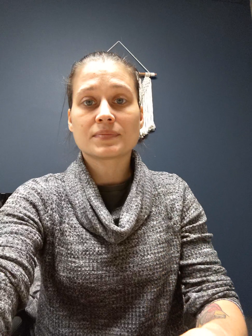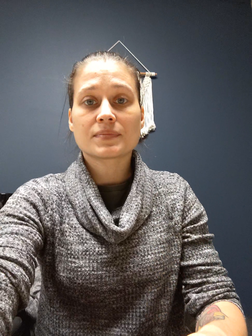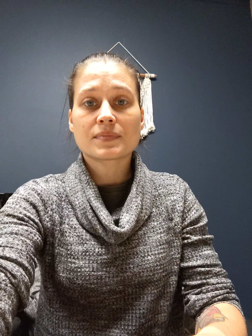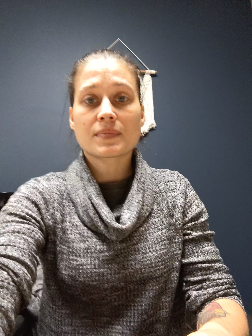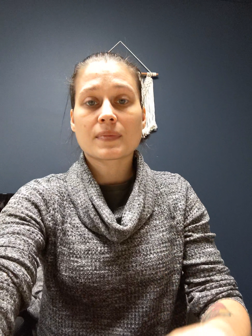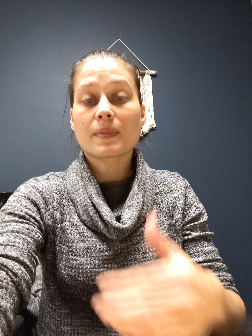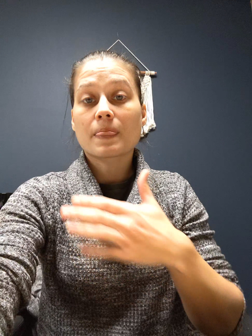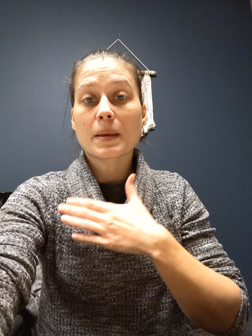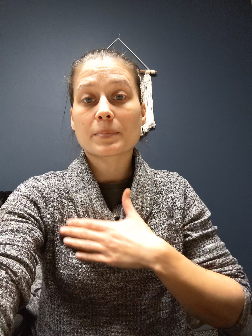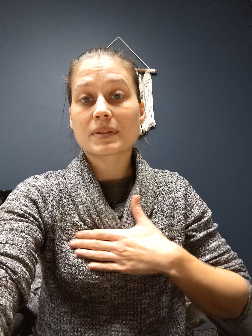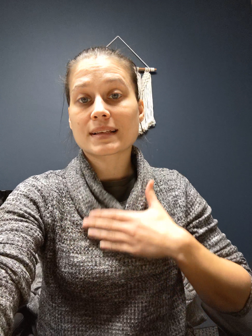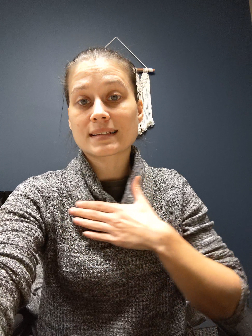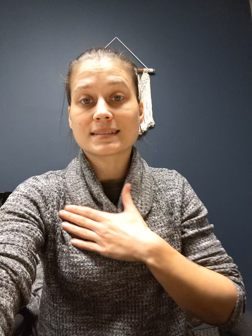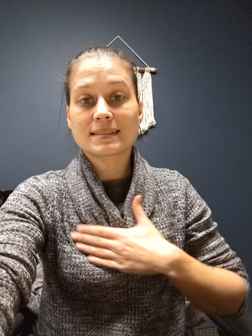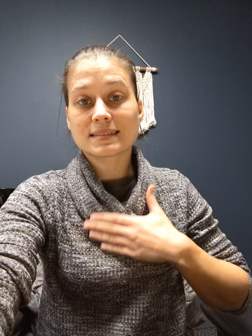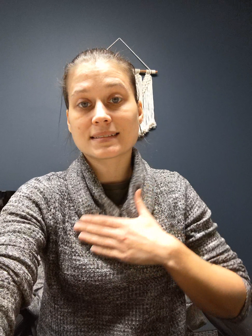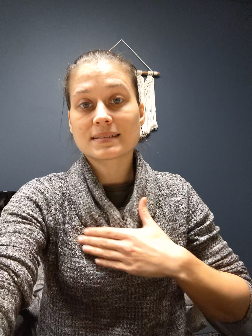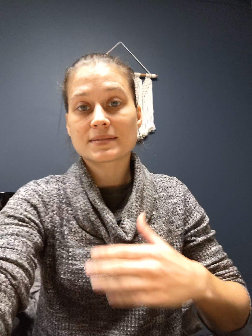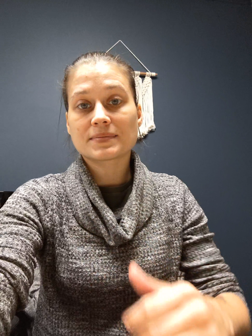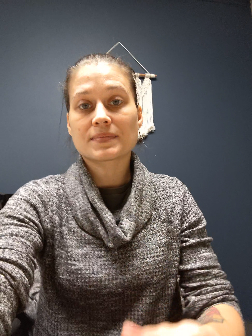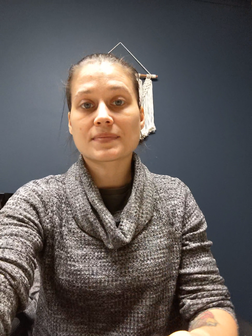please